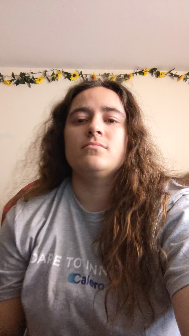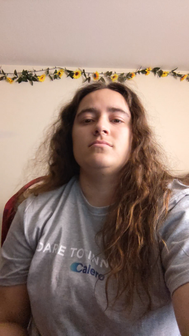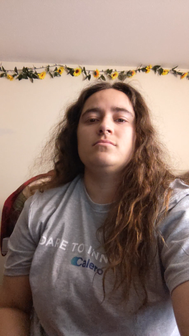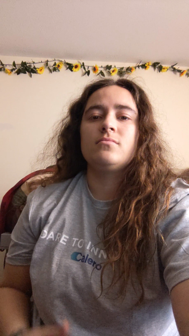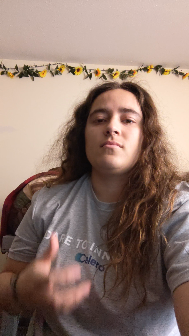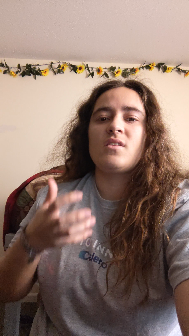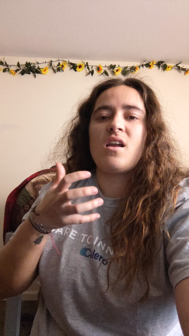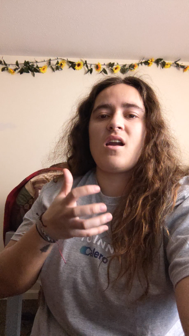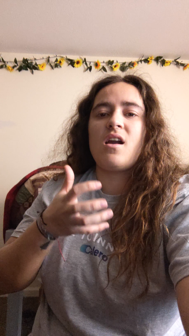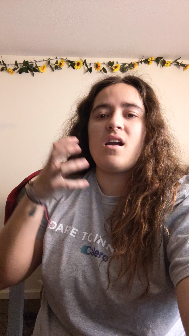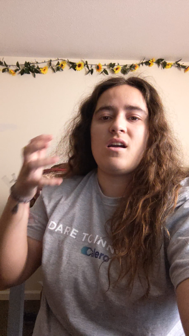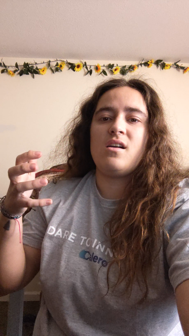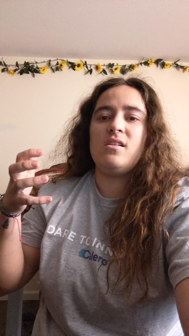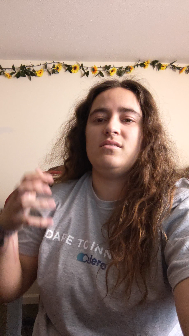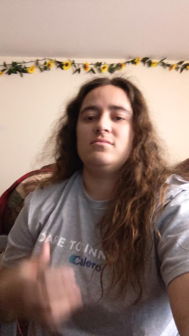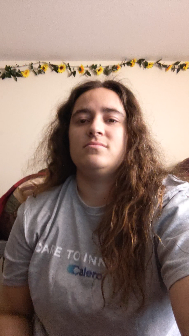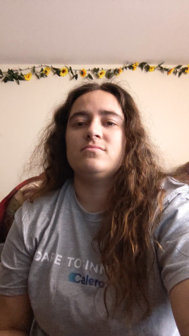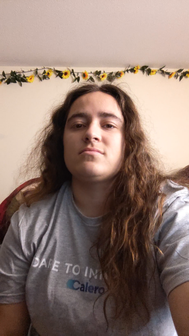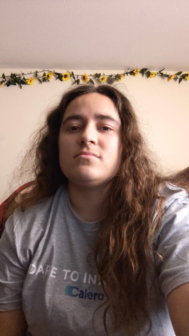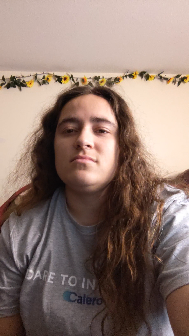a lot